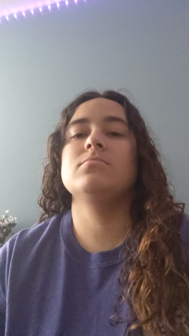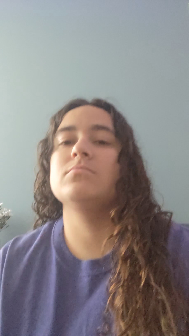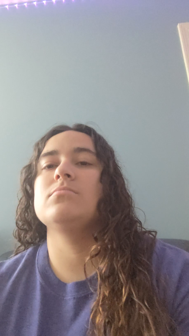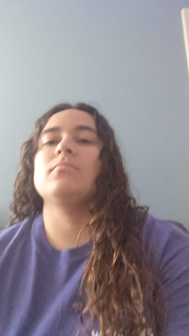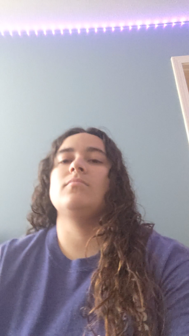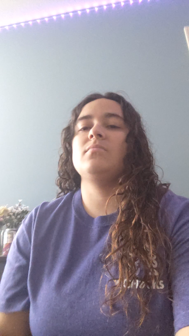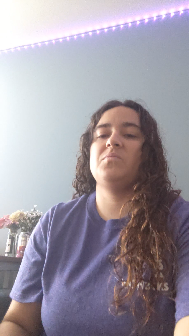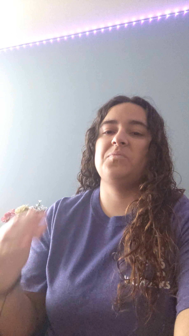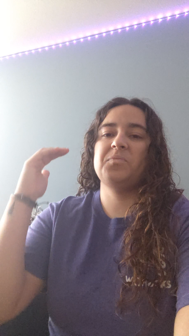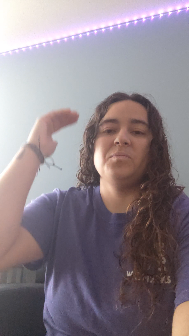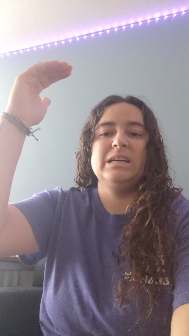big